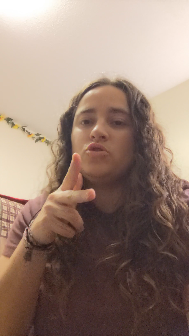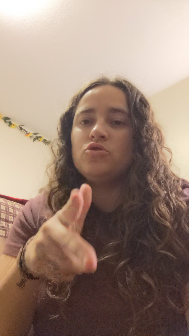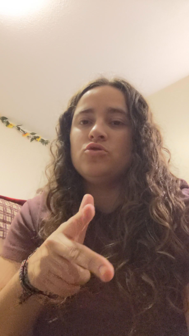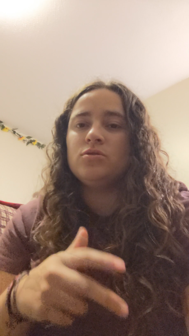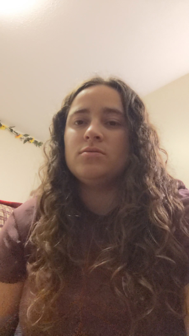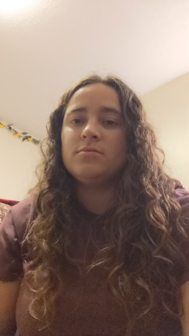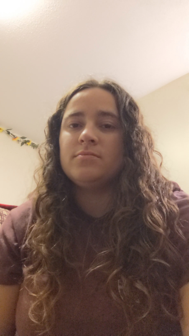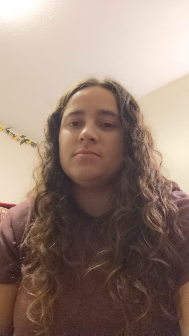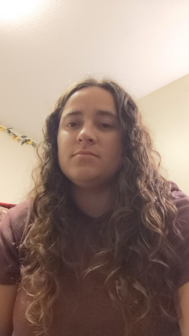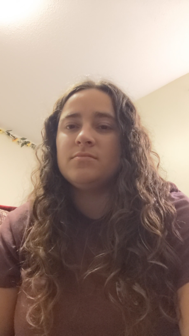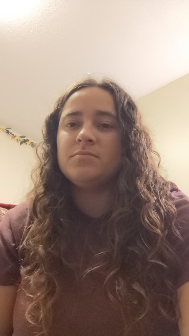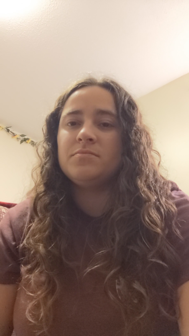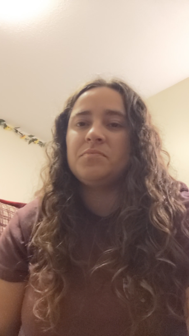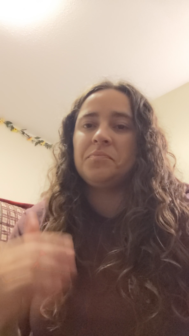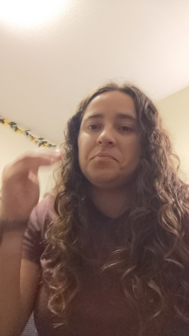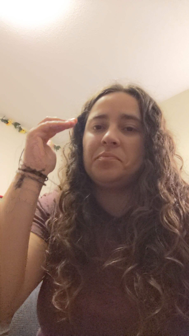big